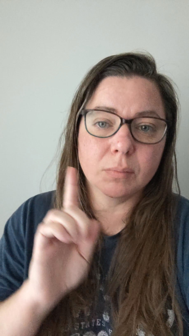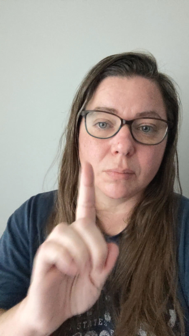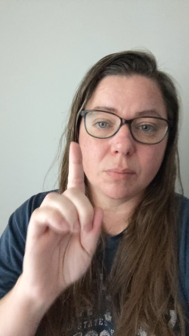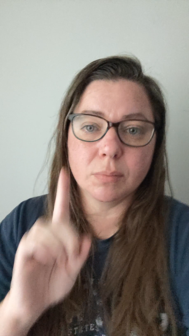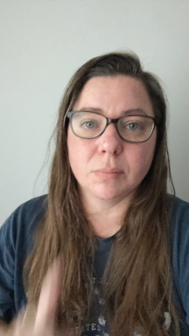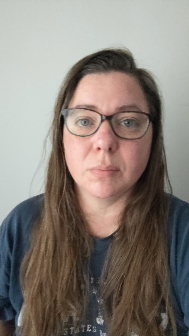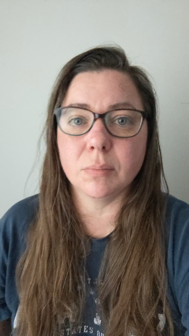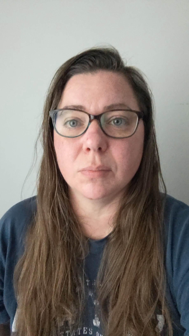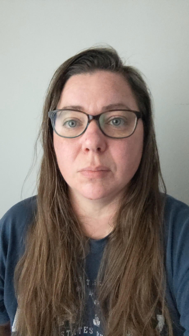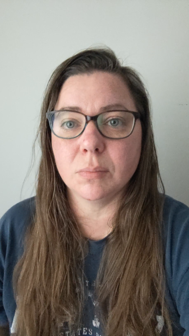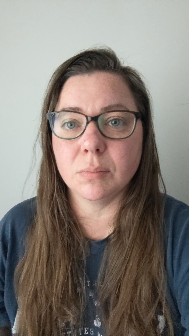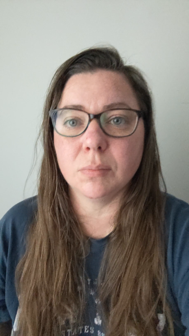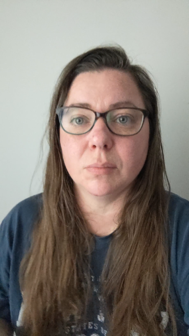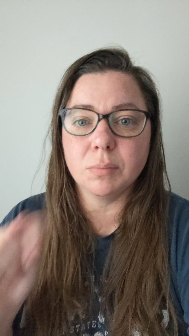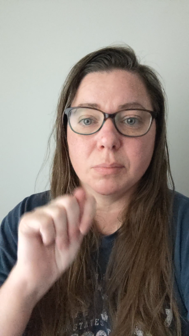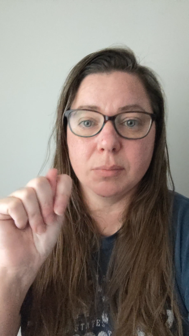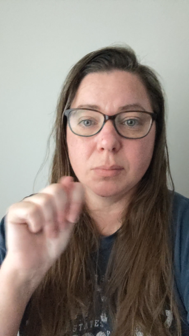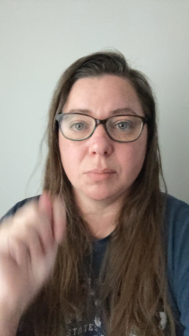bathroom